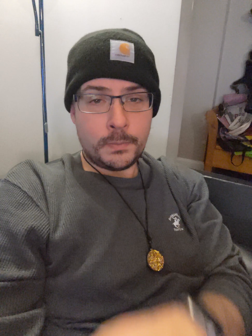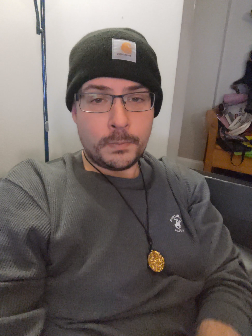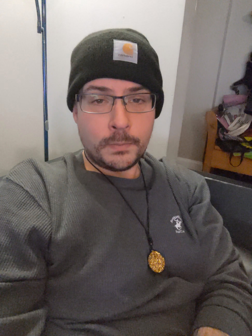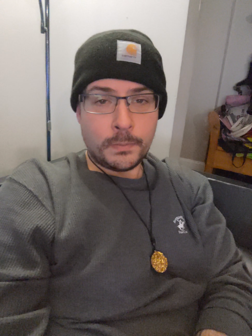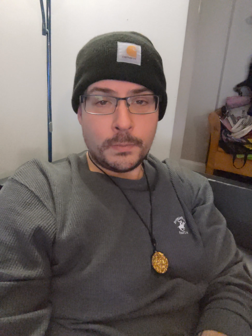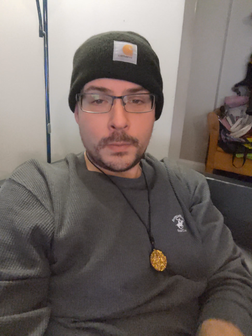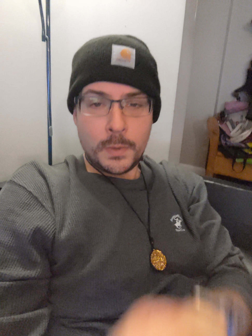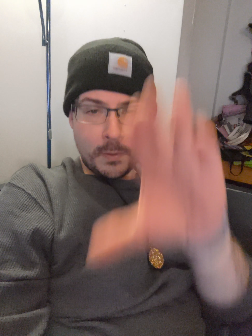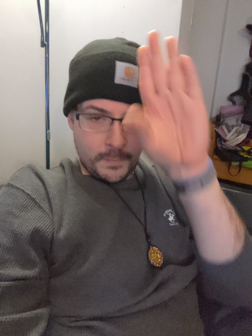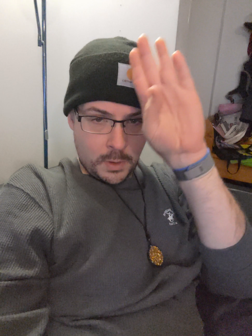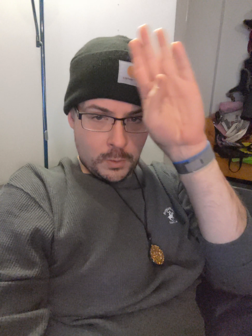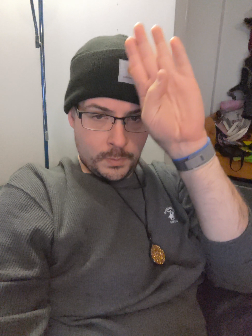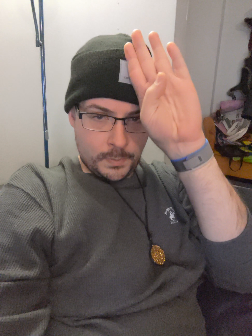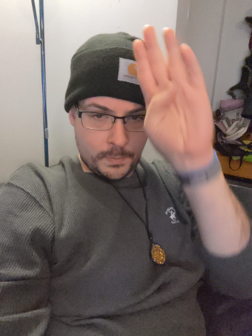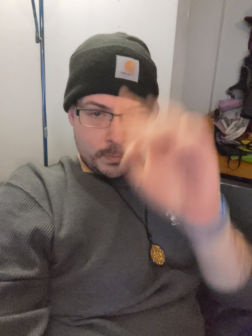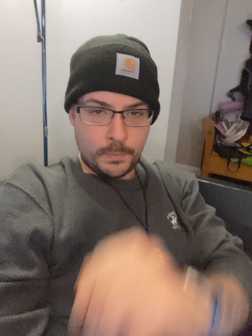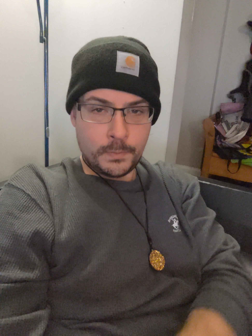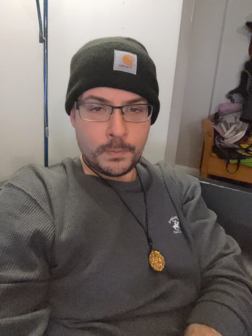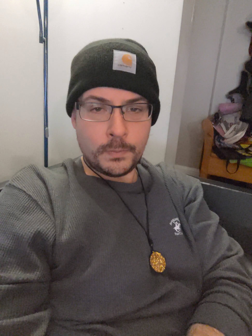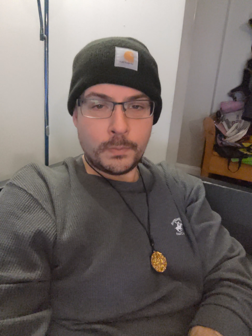fireman